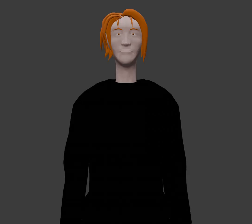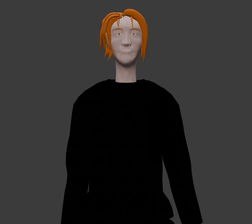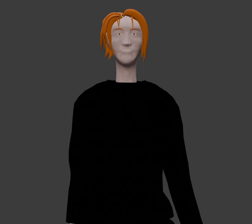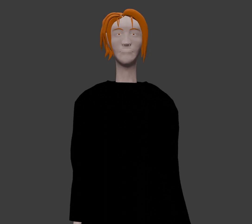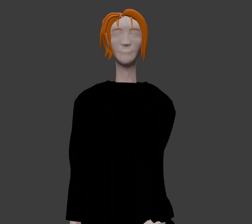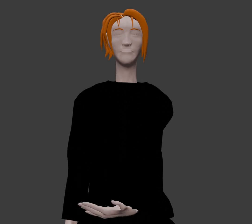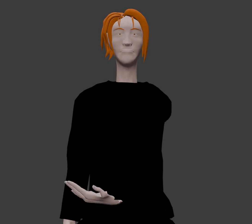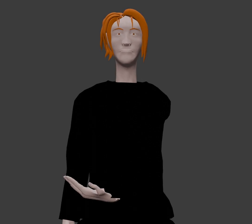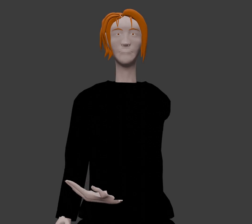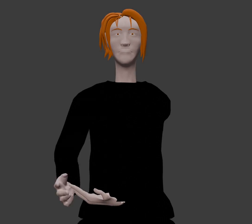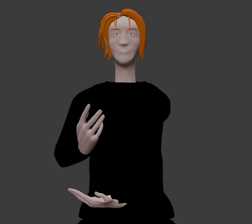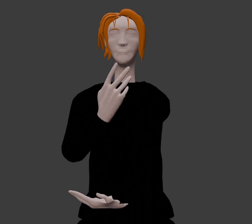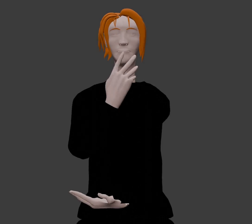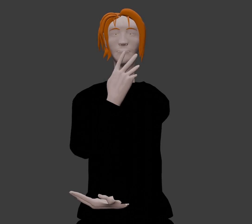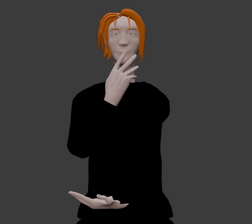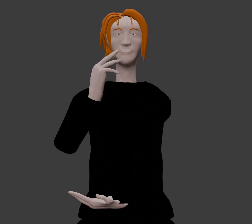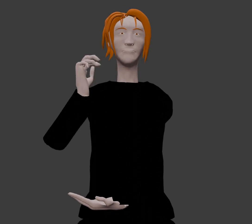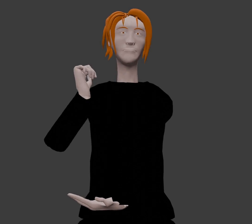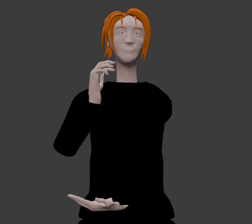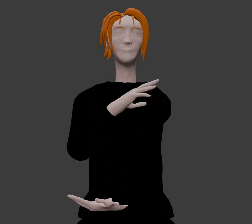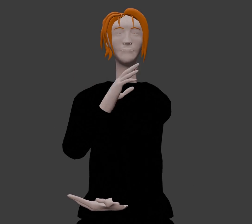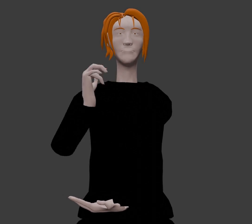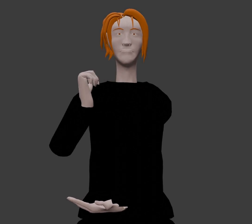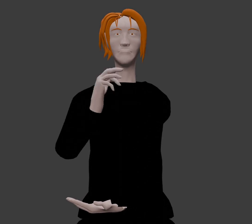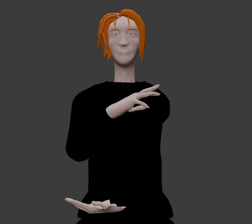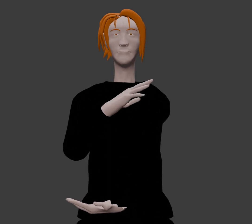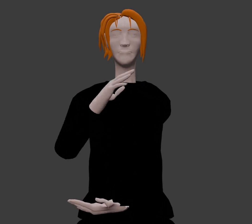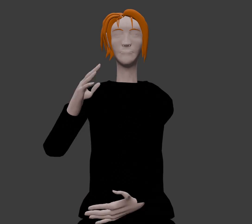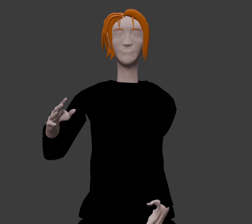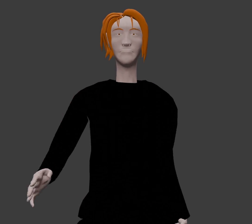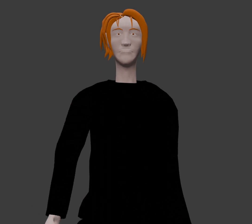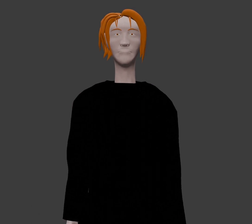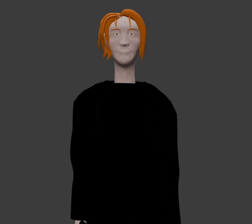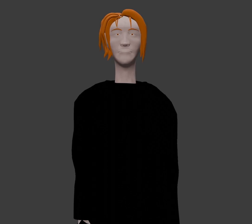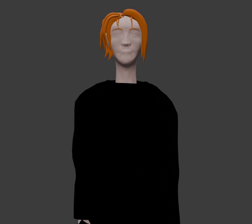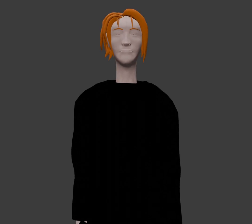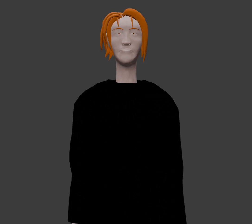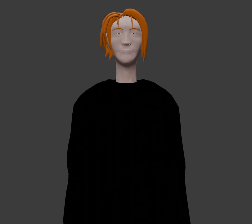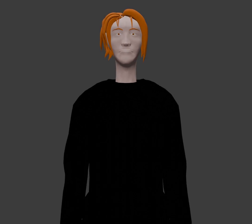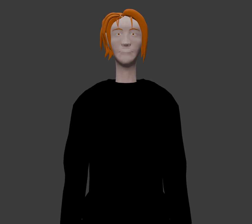Baptism